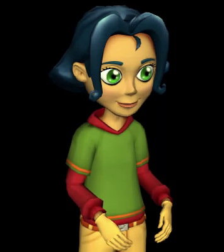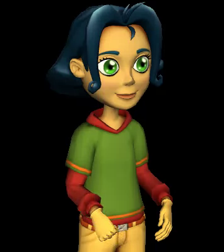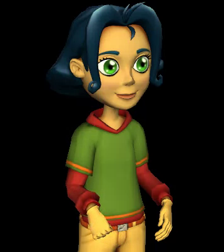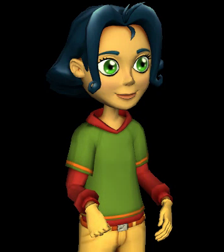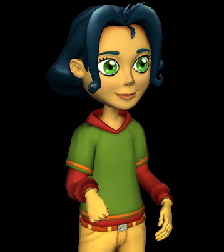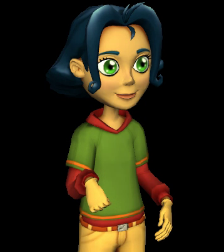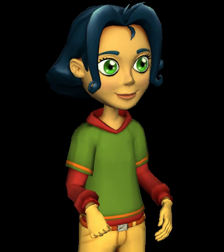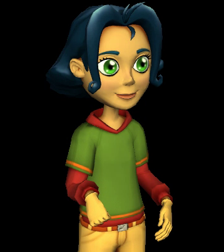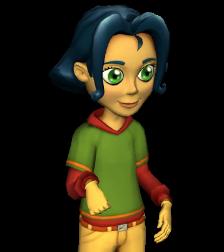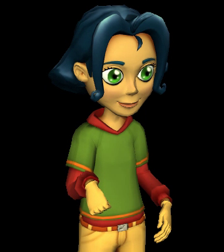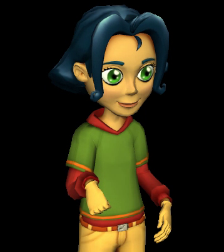أمتعة